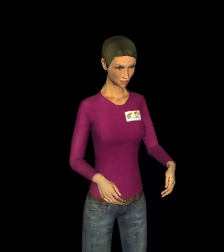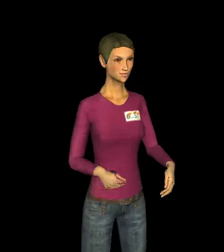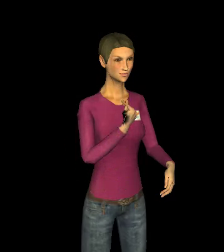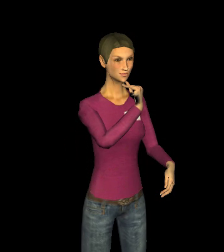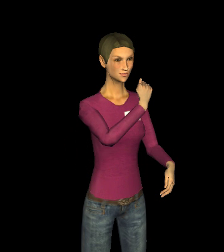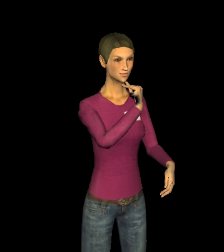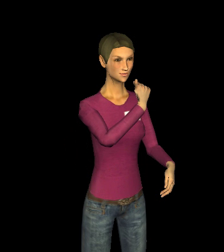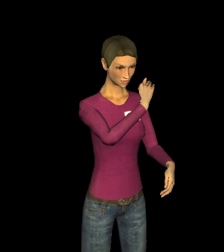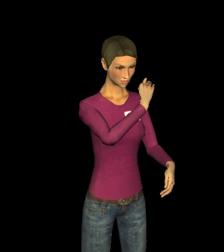شتاء